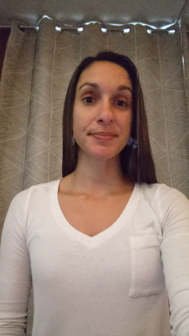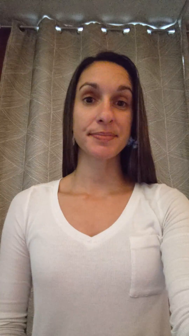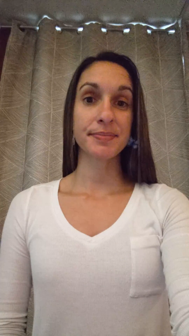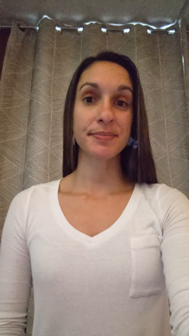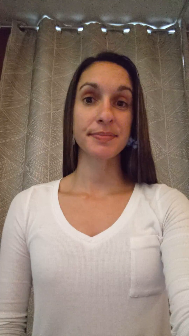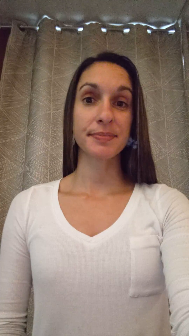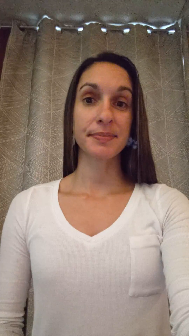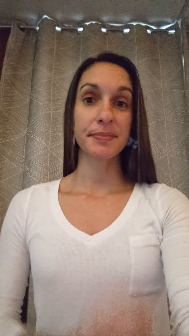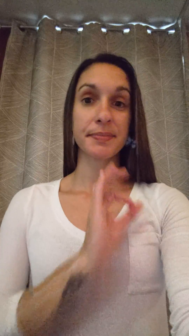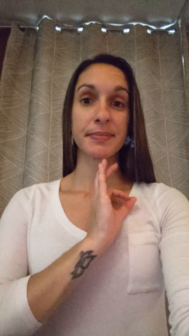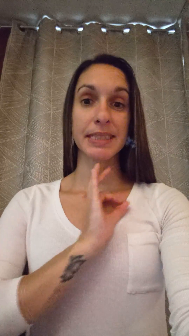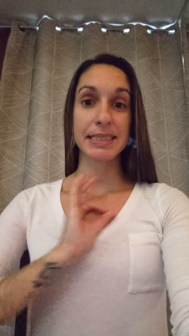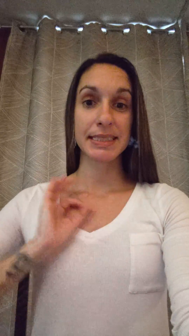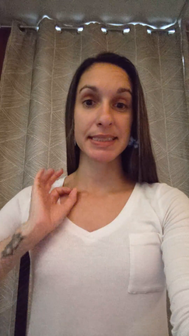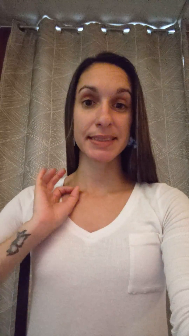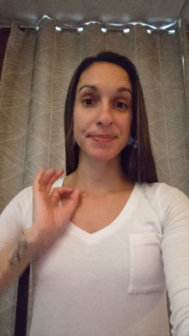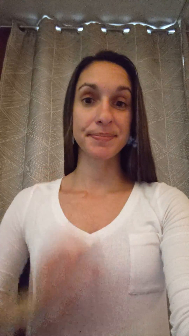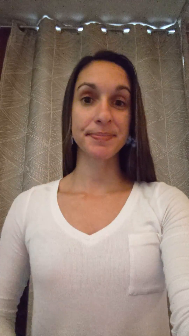beads